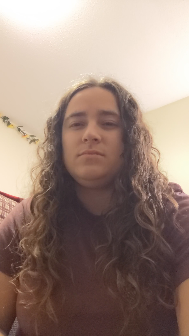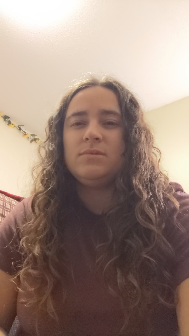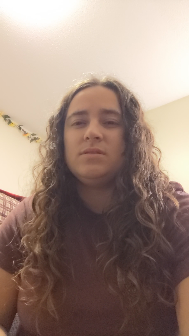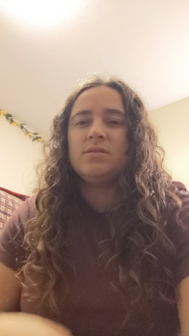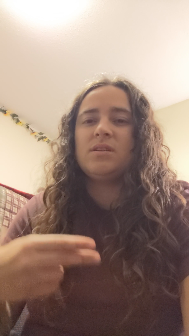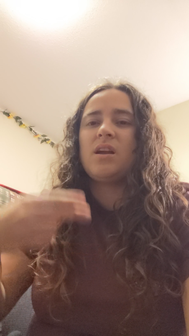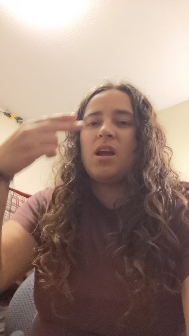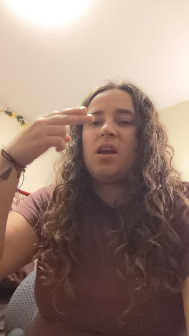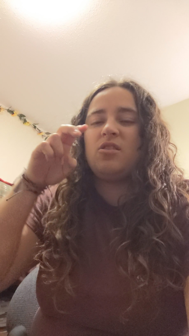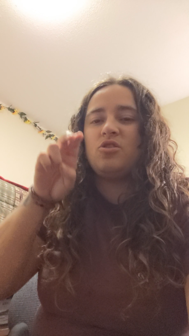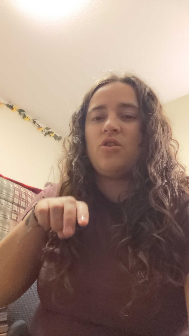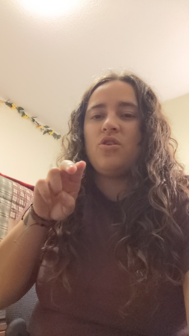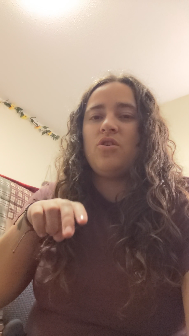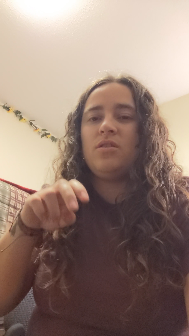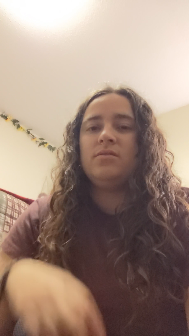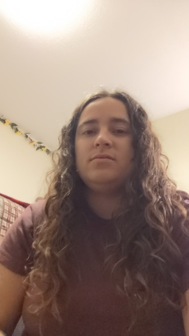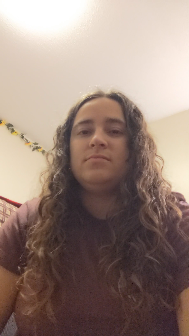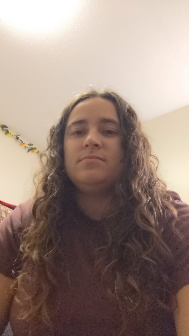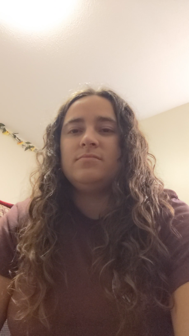high chair